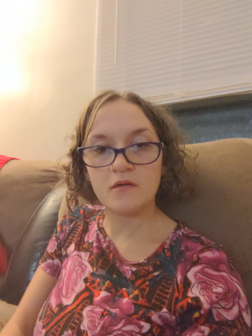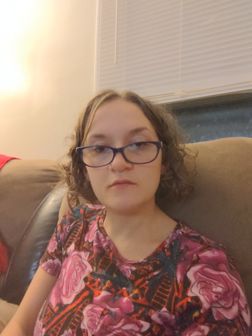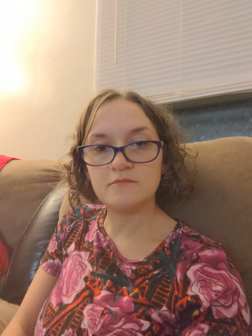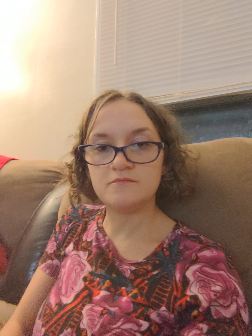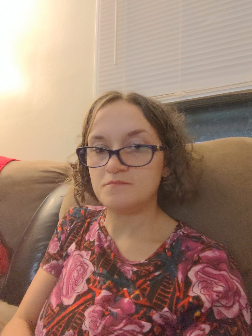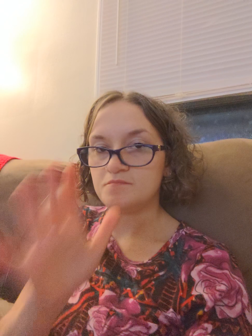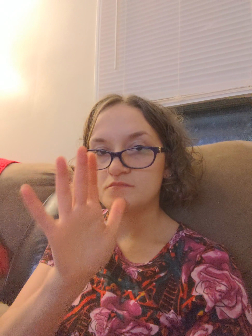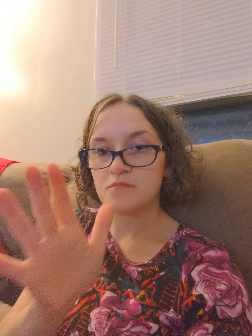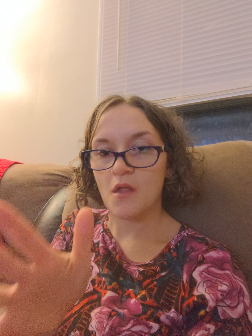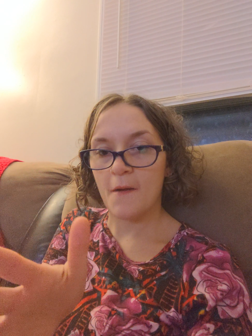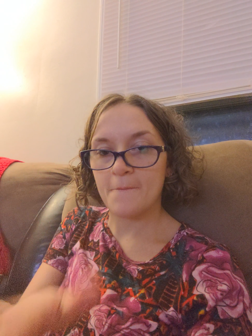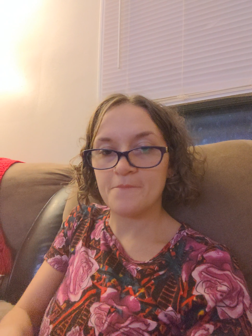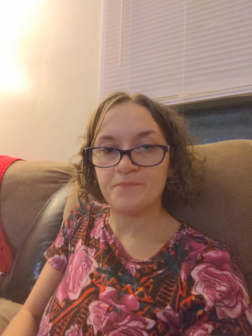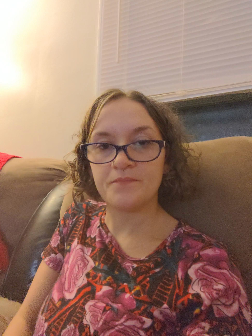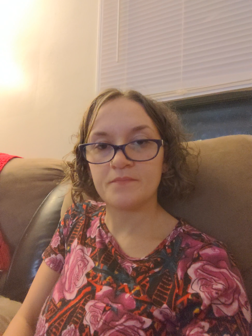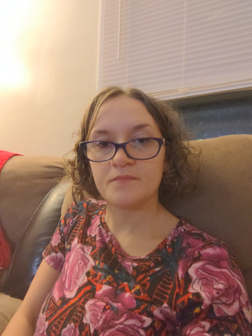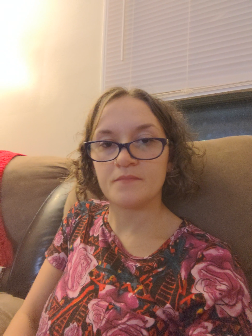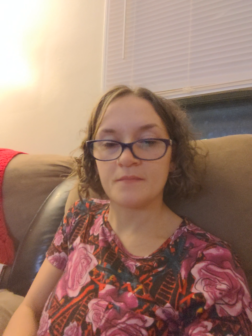grandma